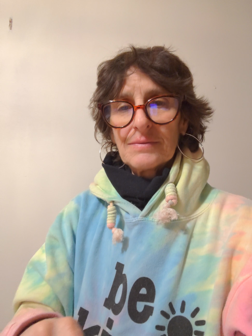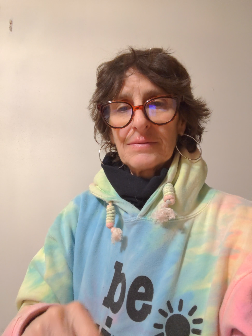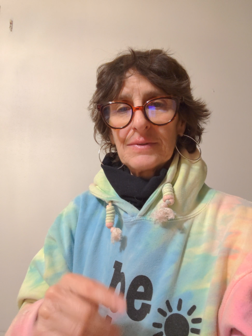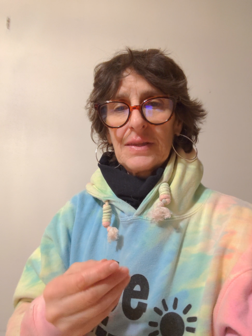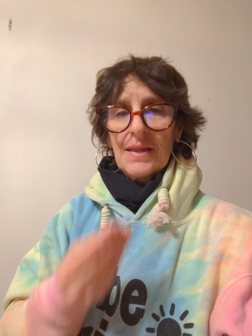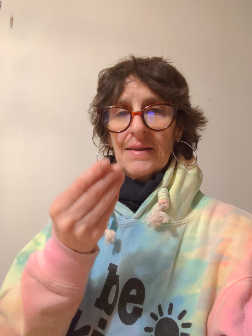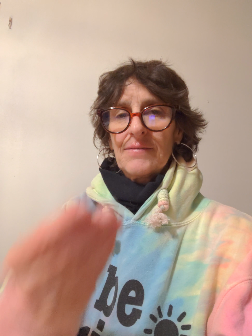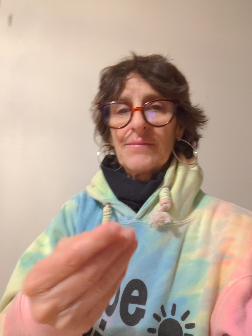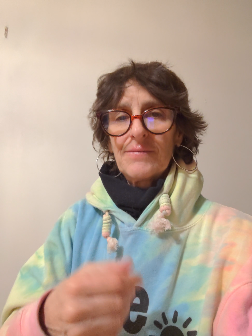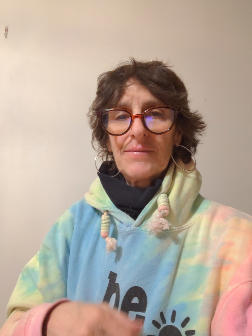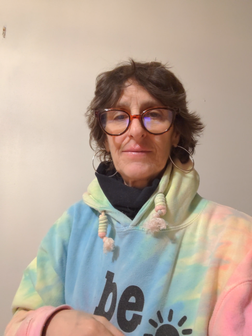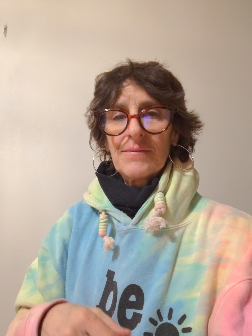give